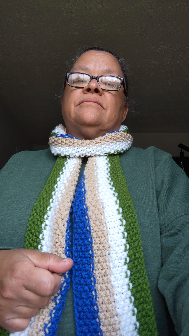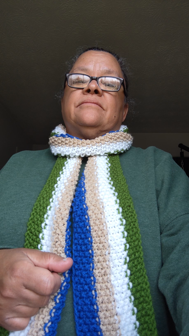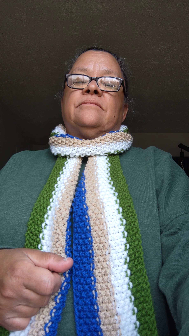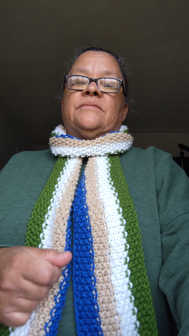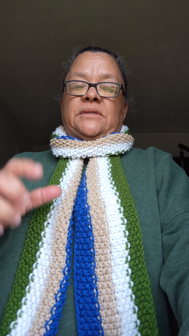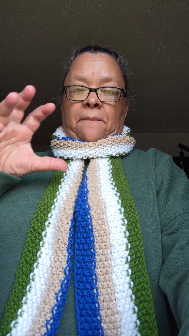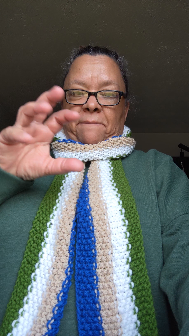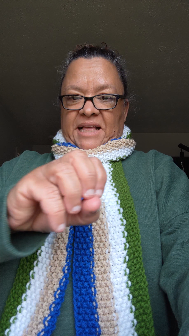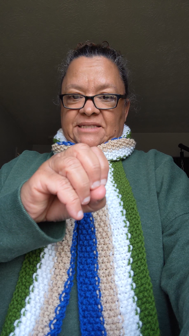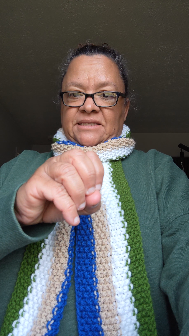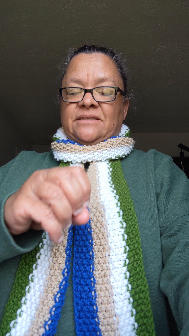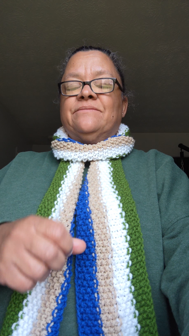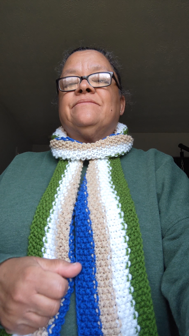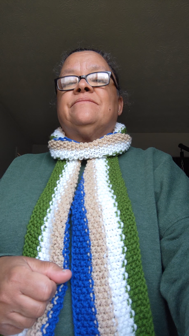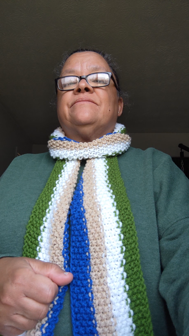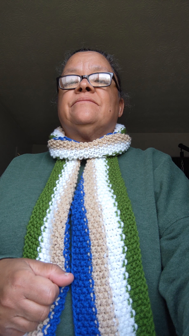bite